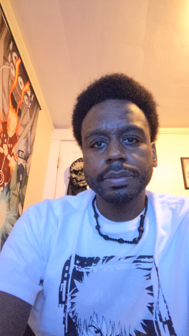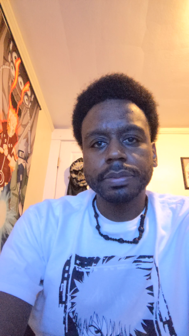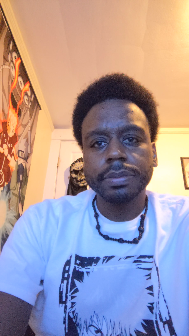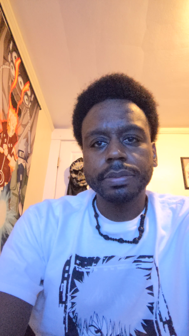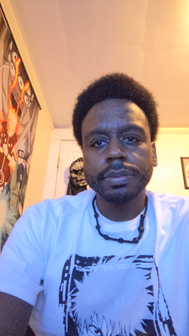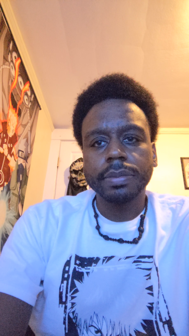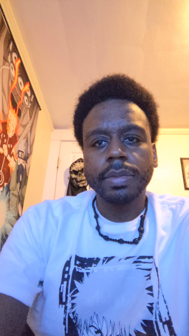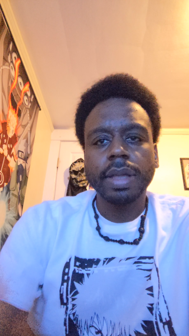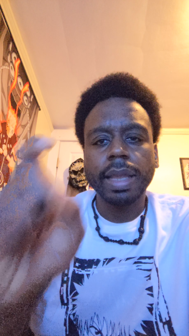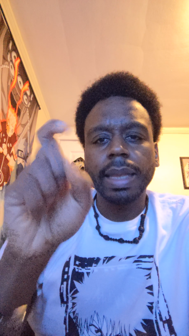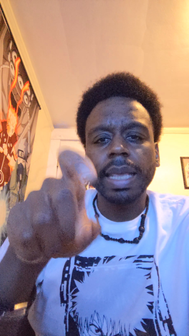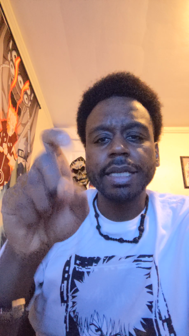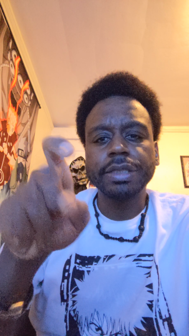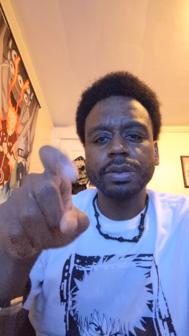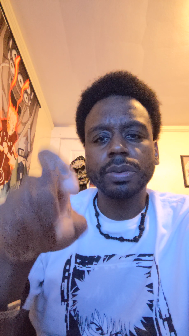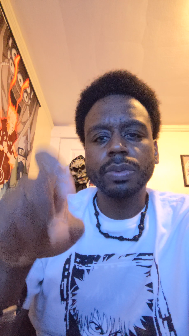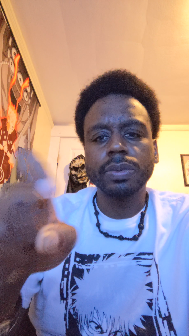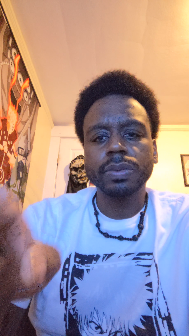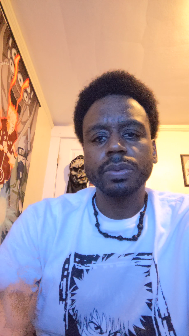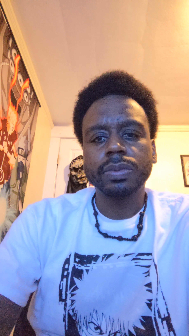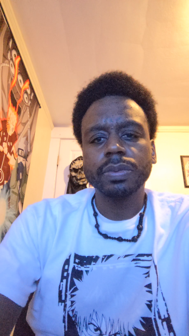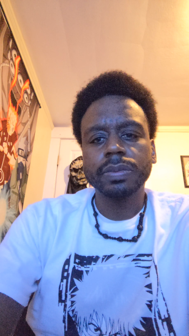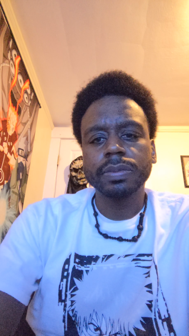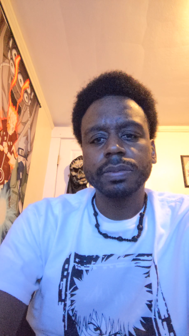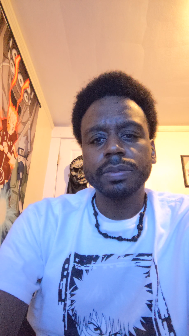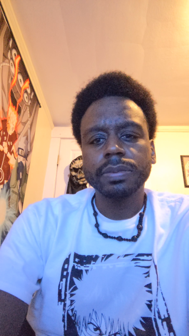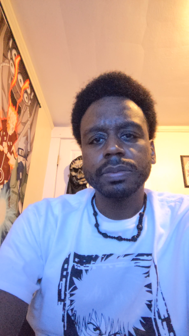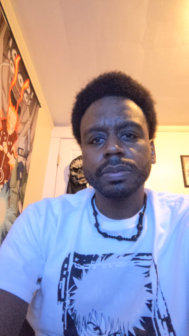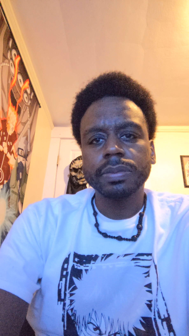need